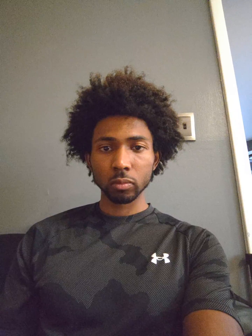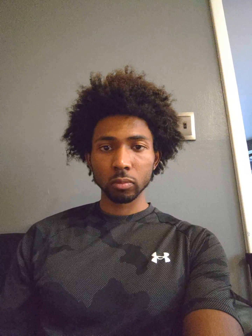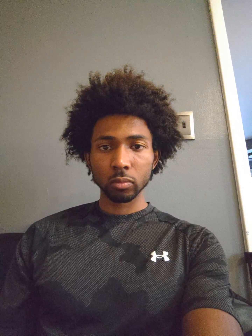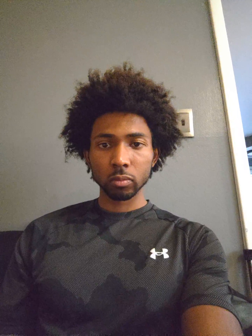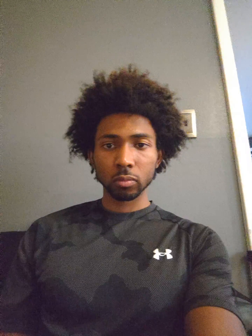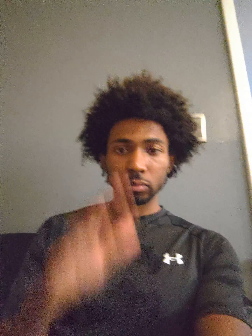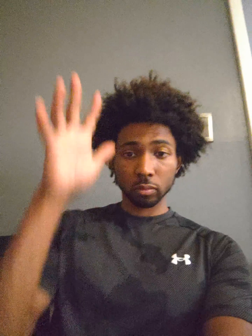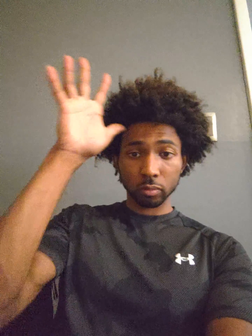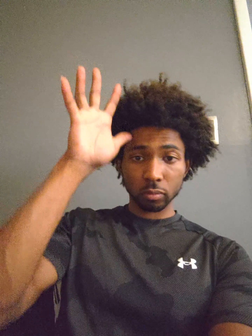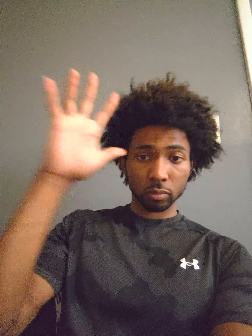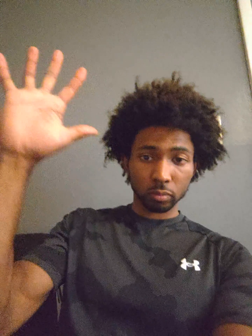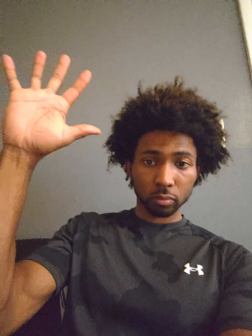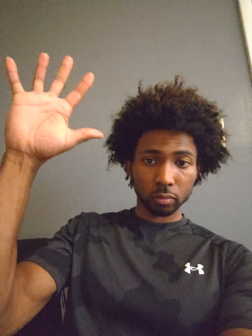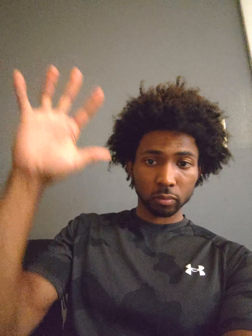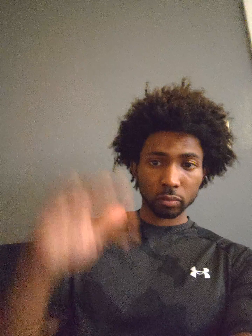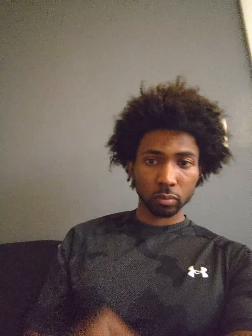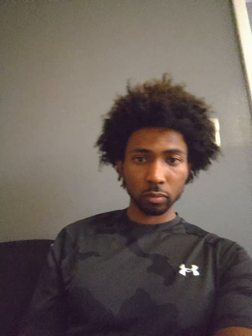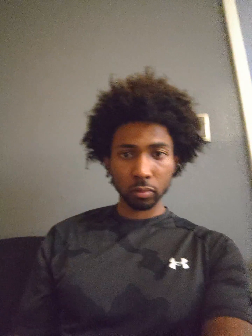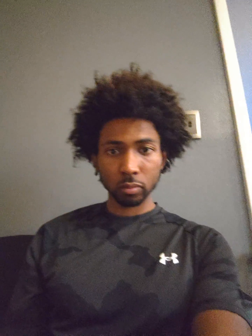deer